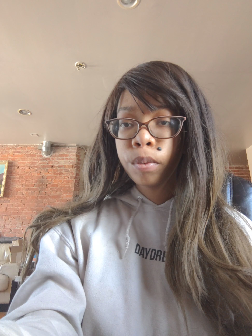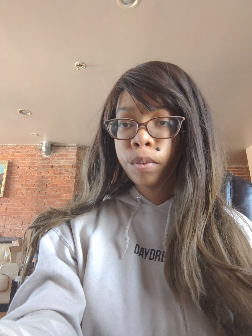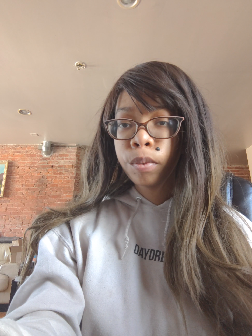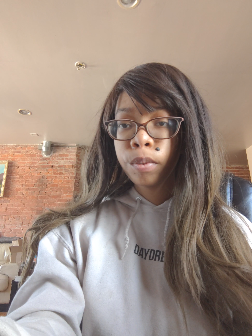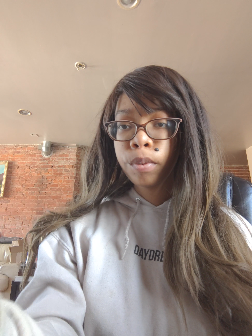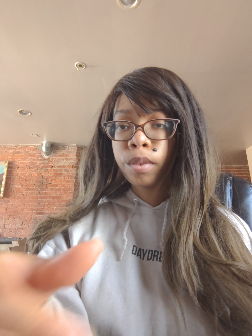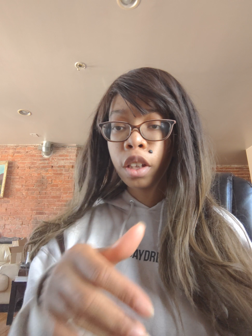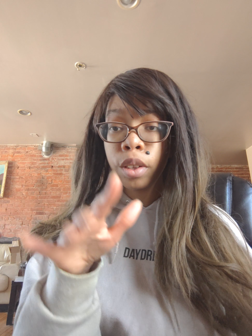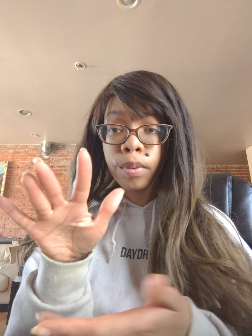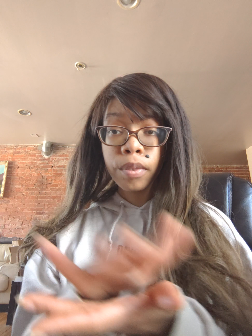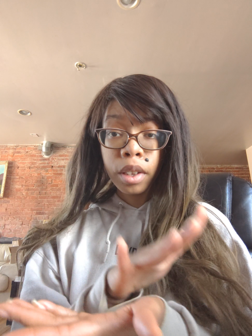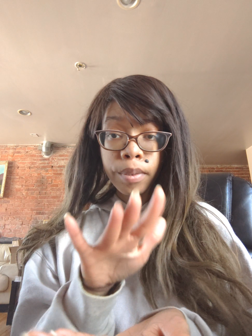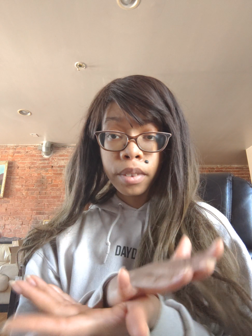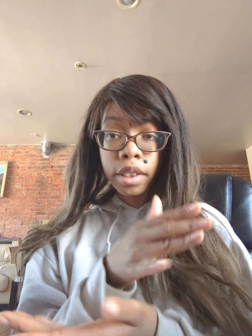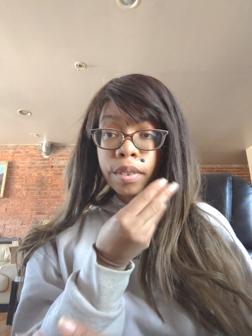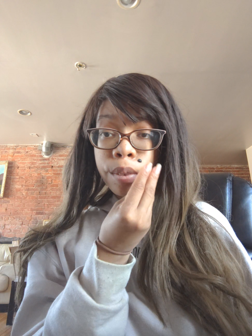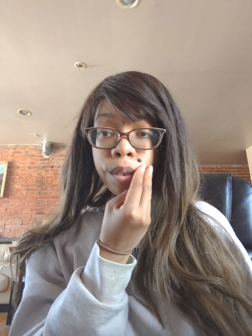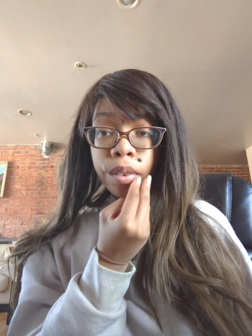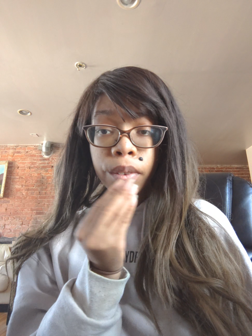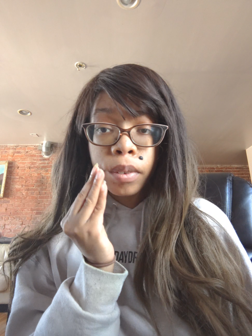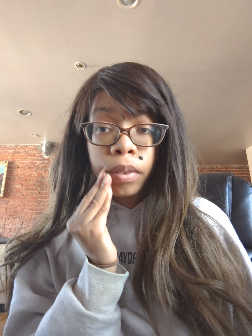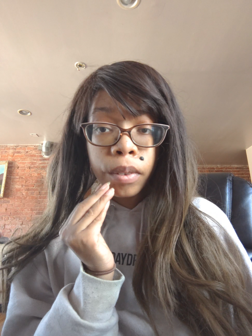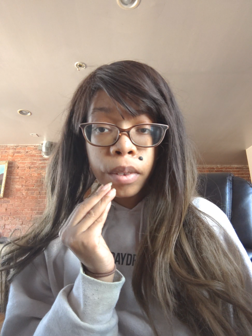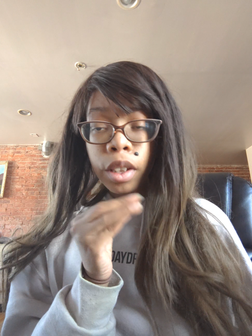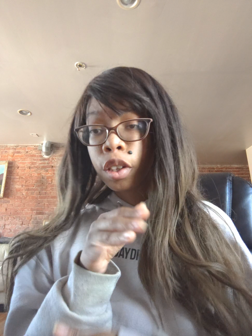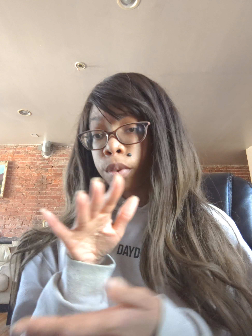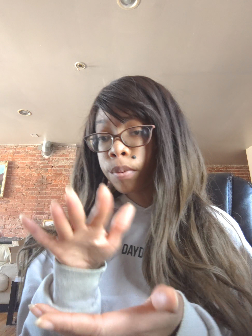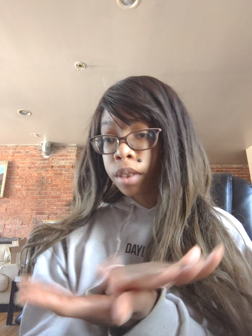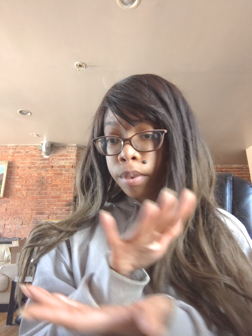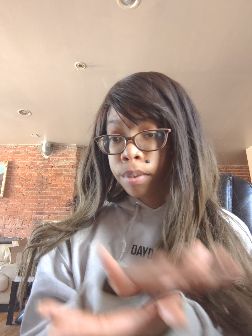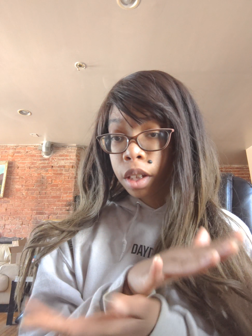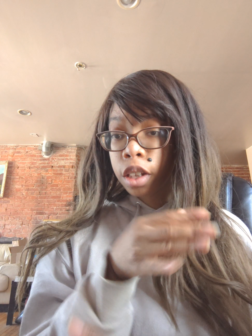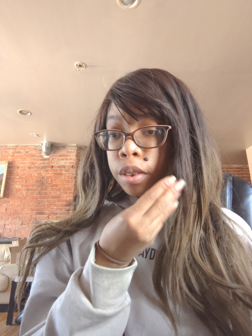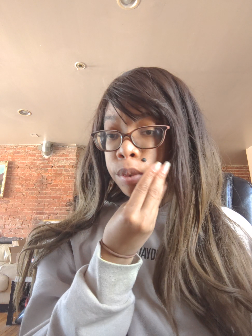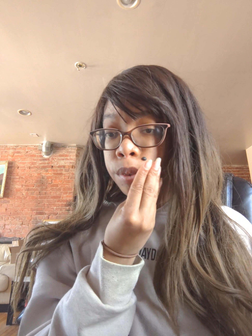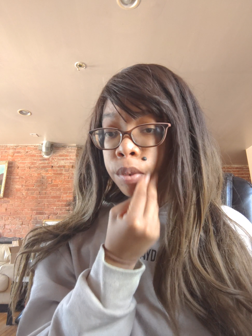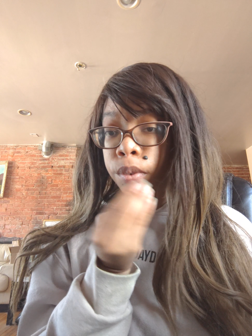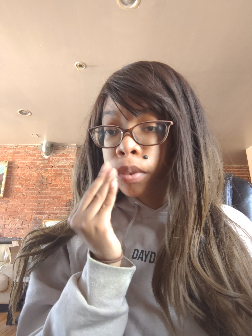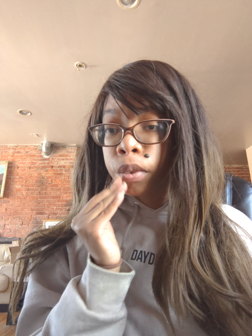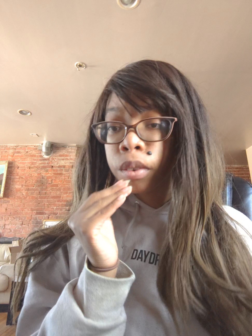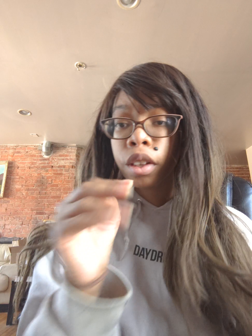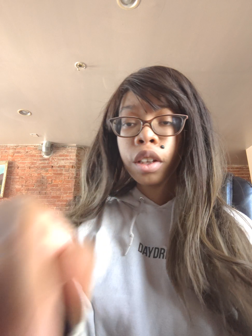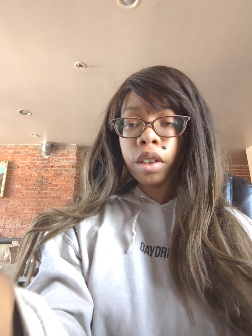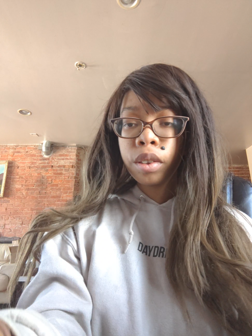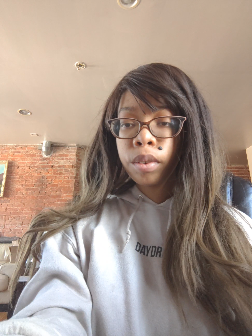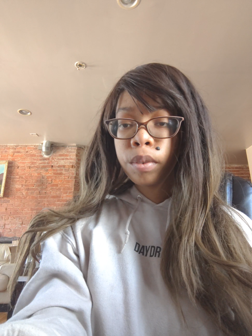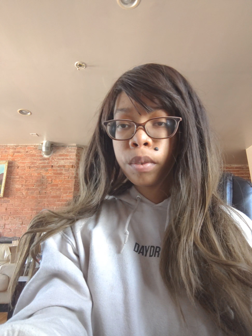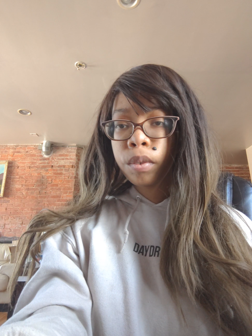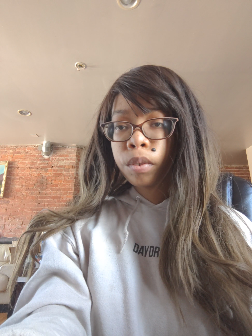napkin